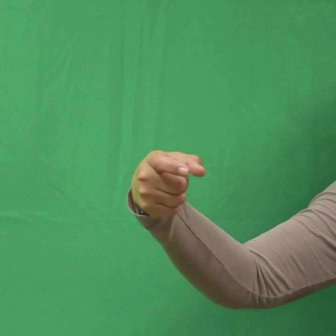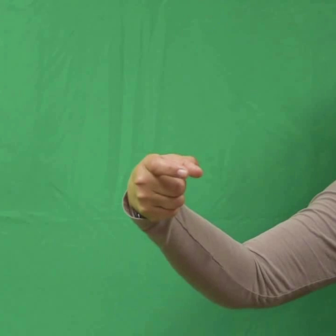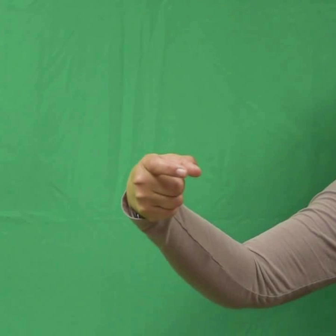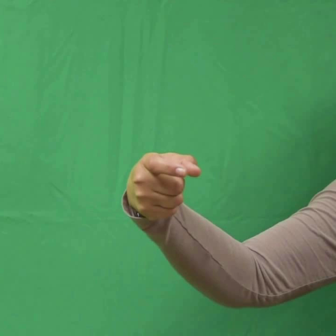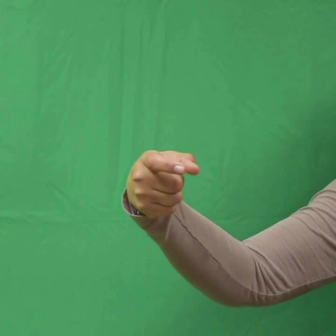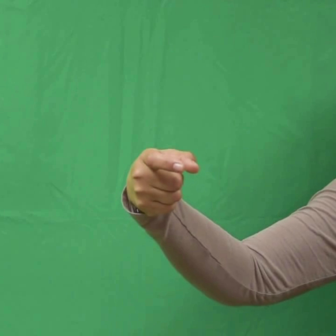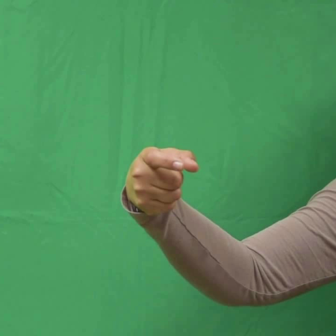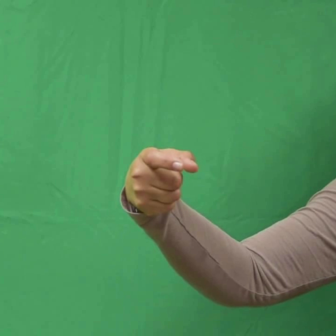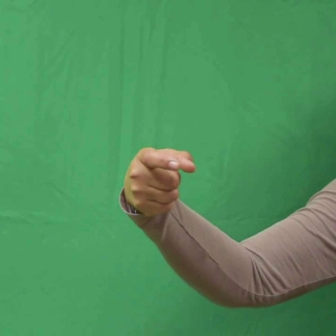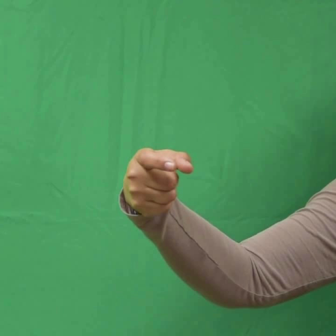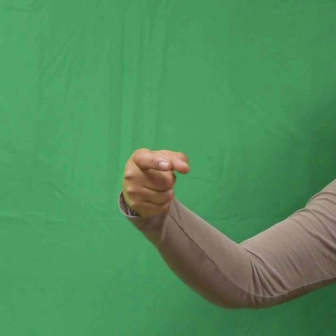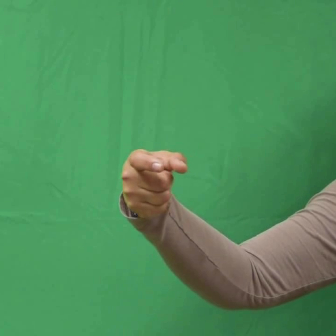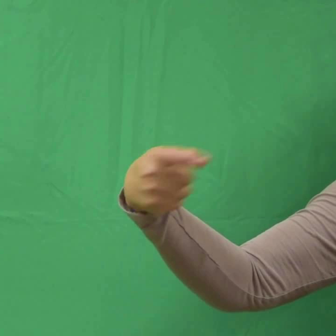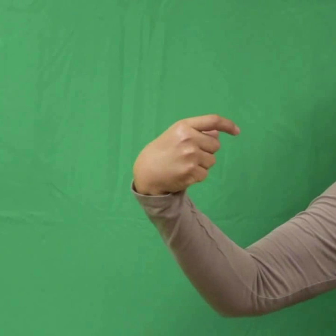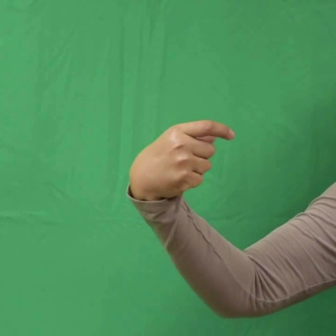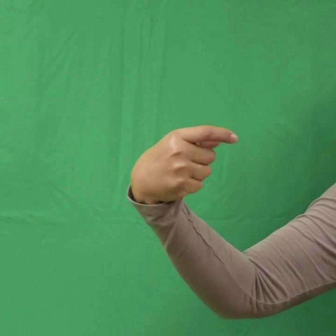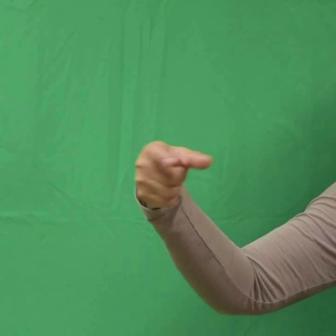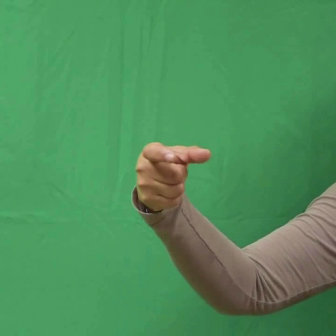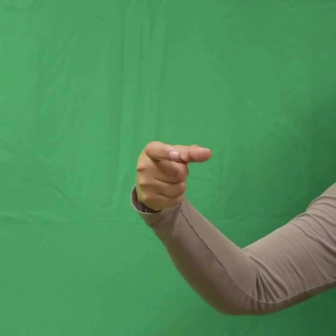X